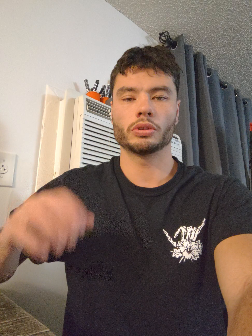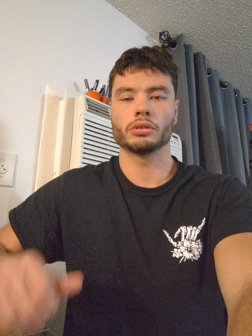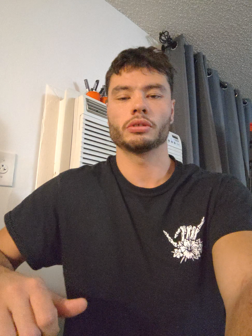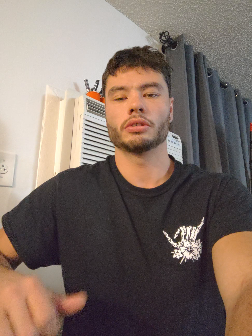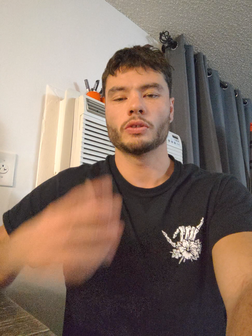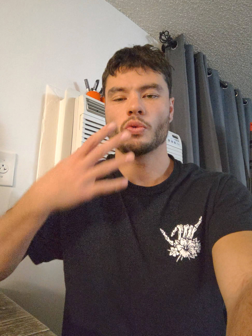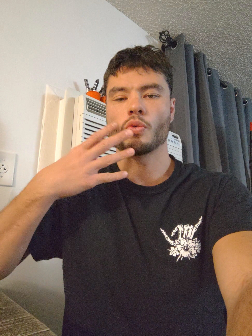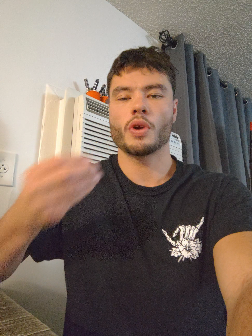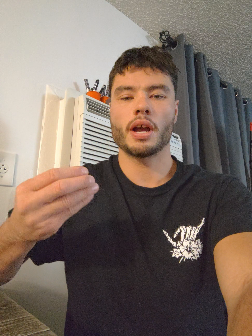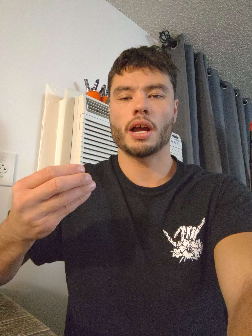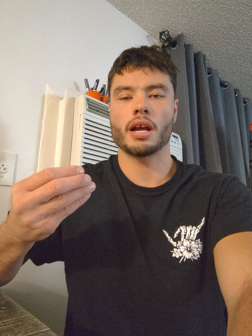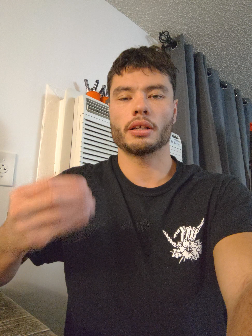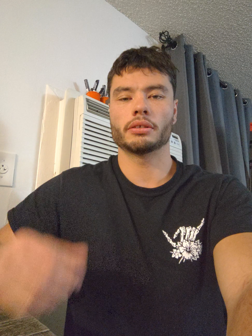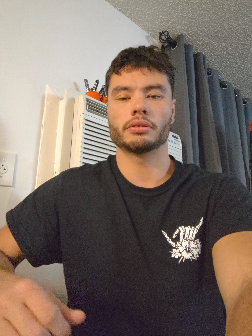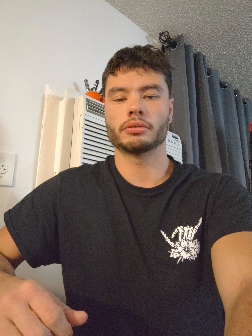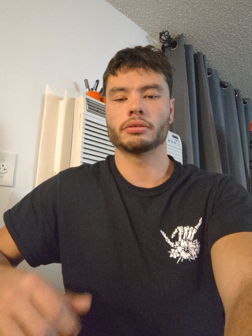wet